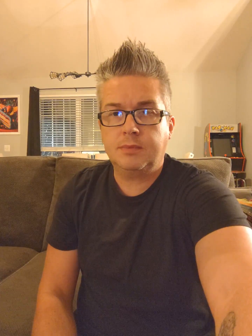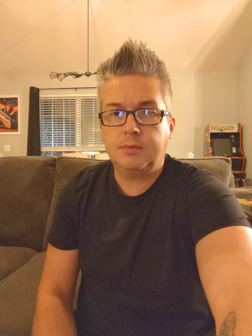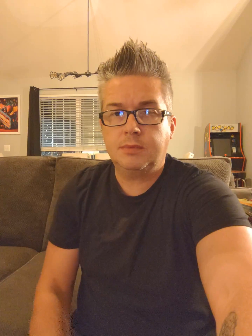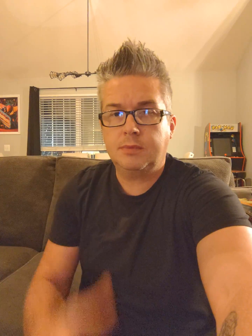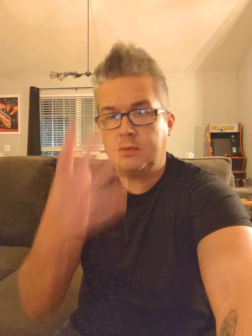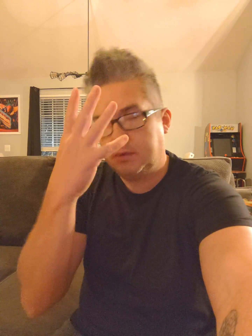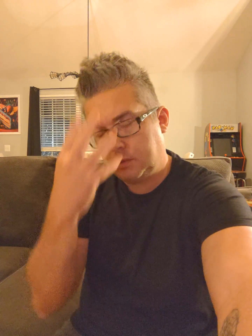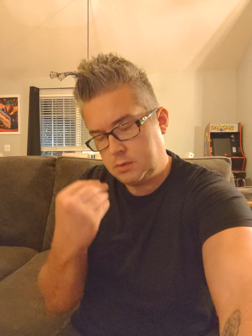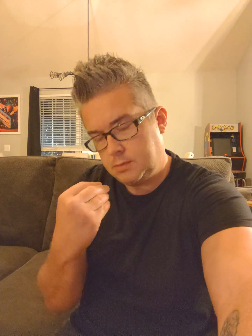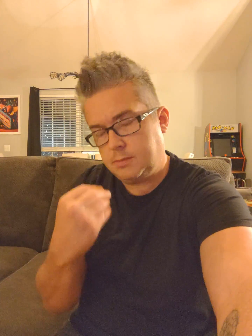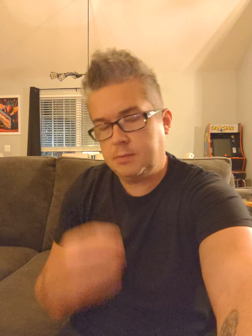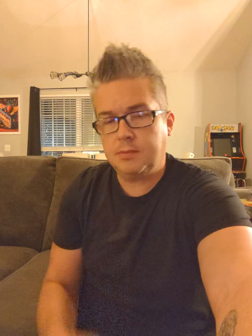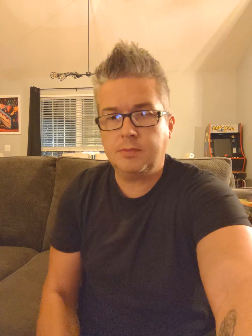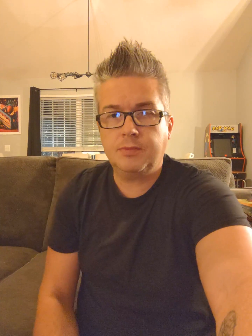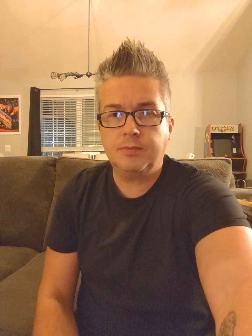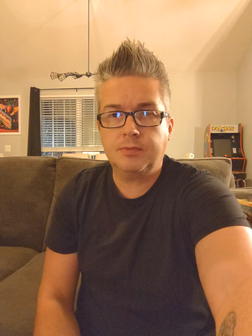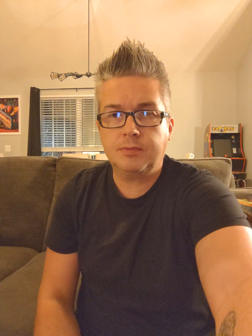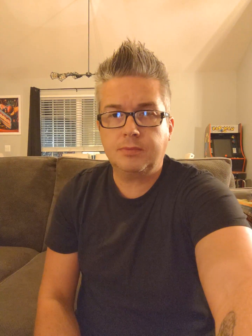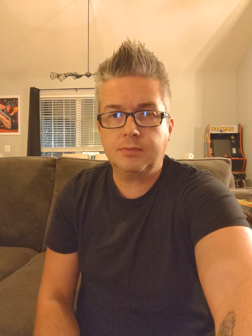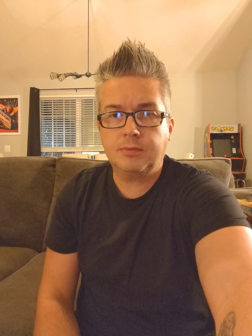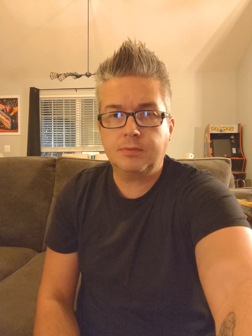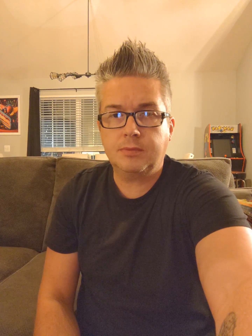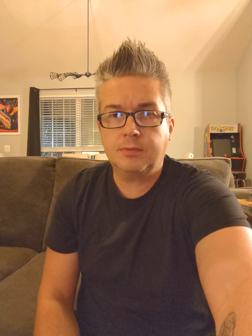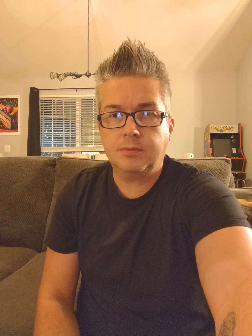asleep